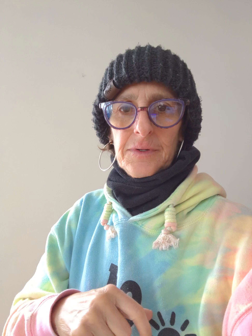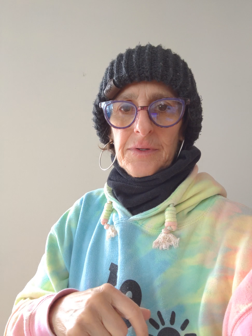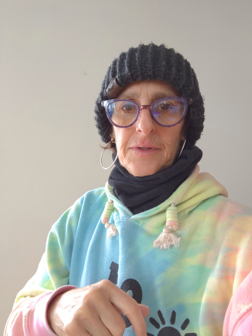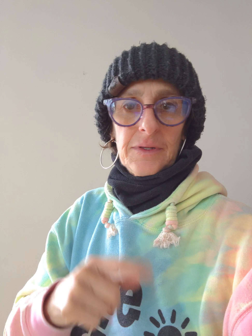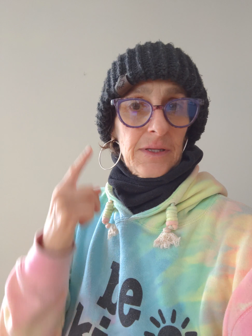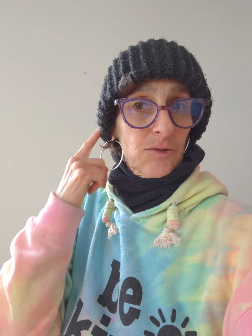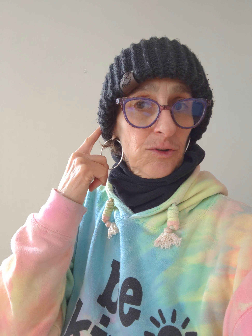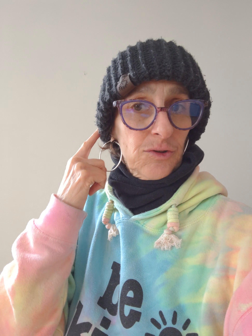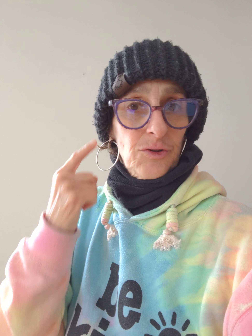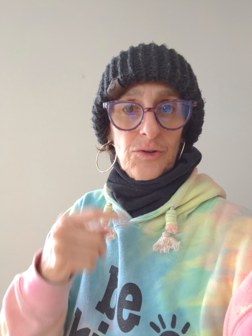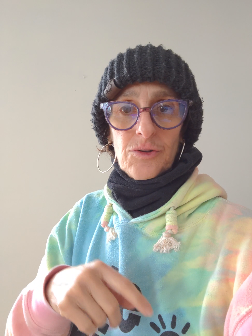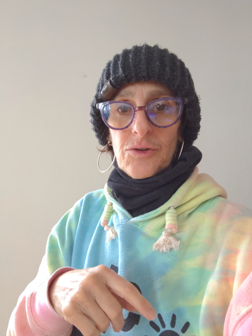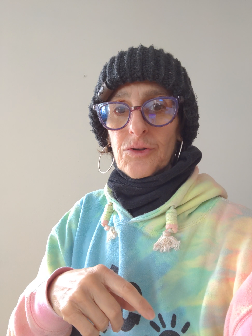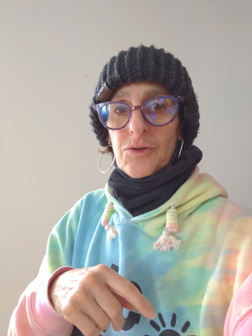ear